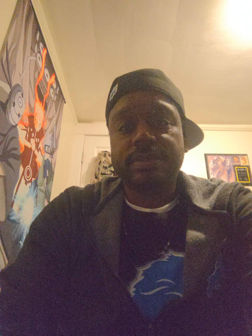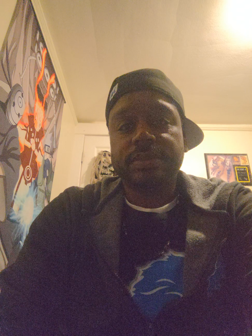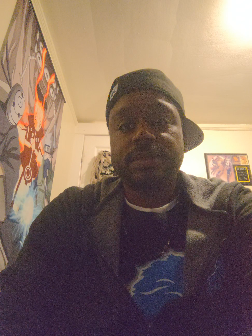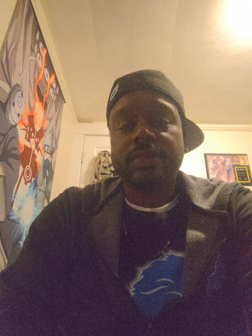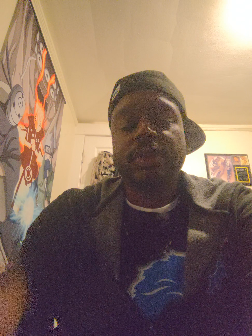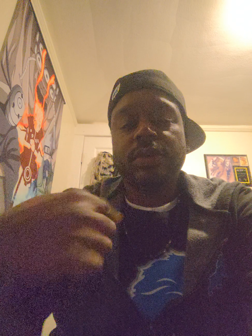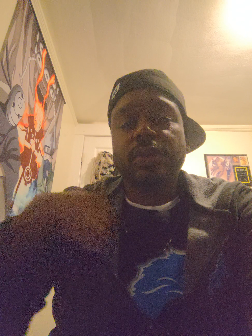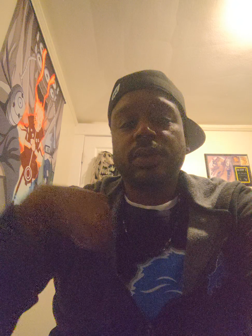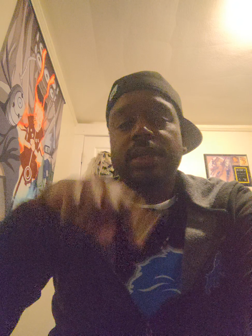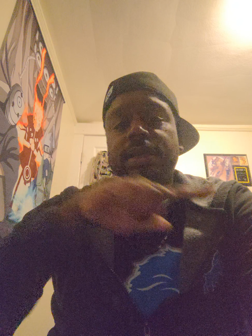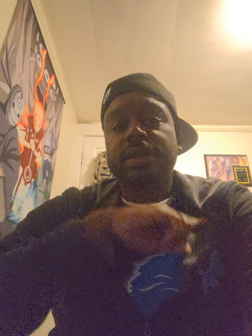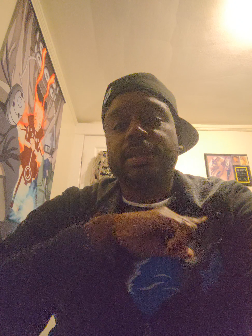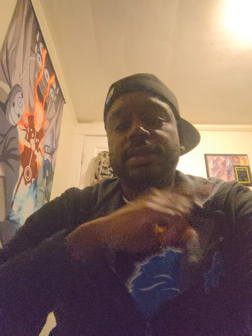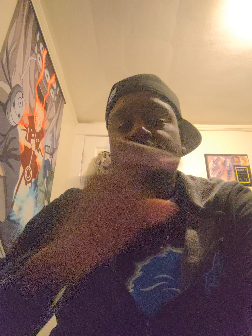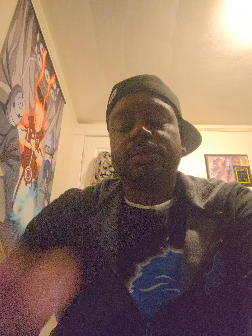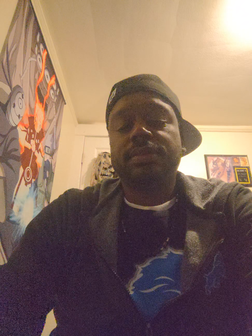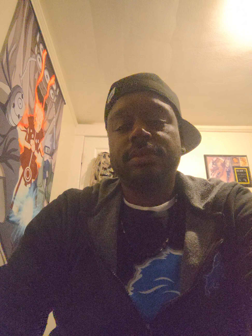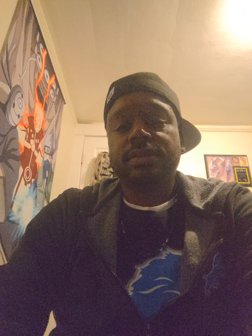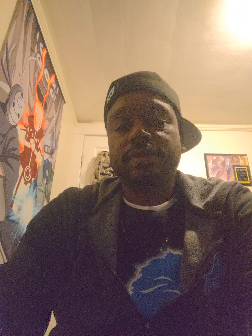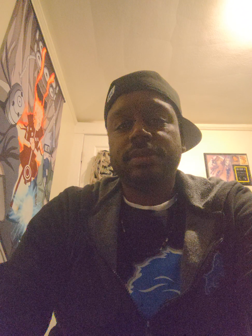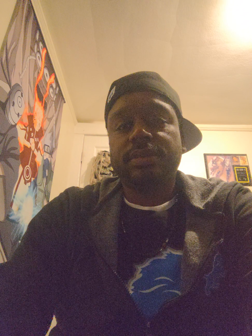we